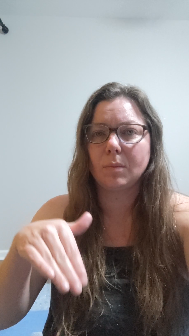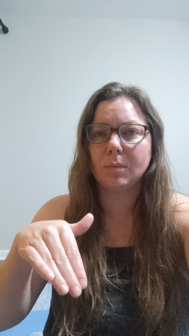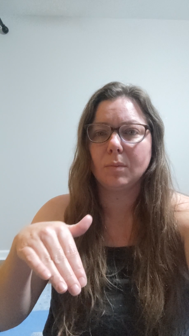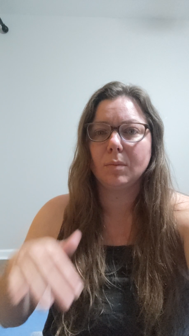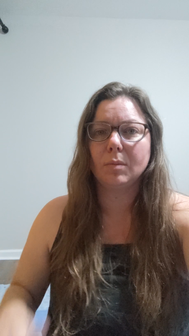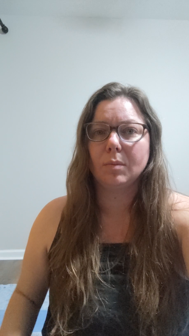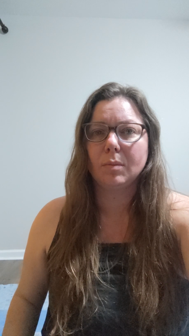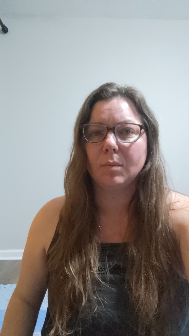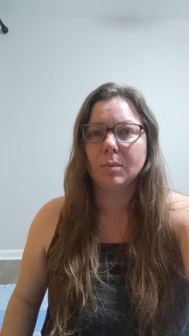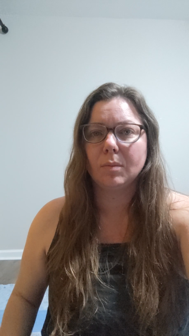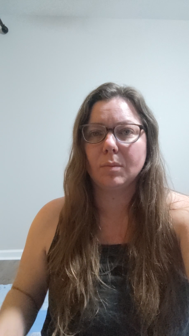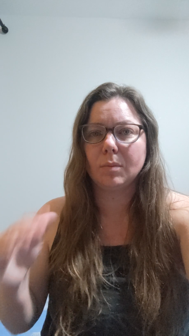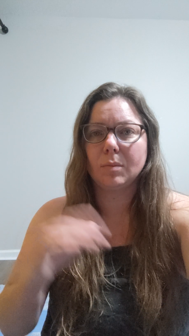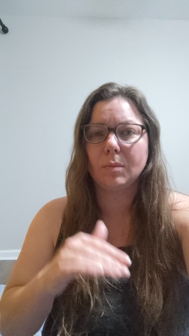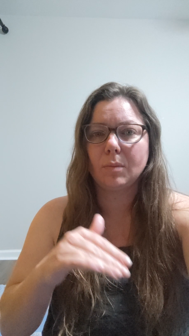doctor